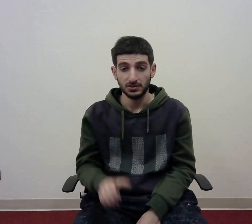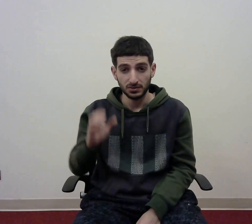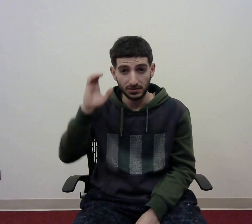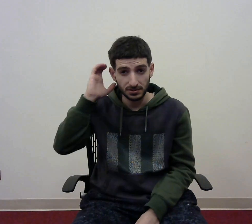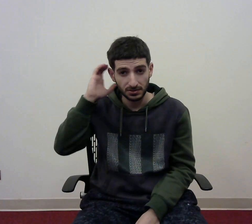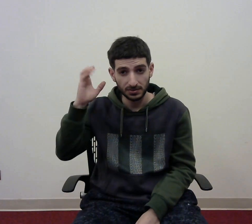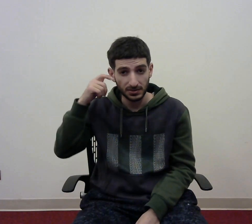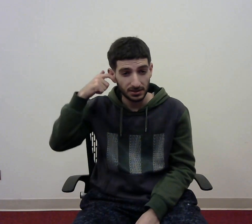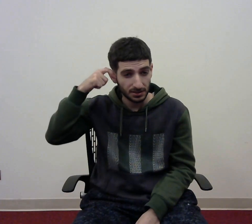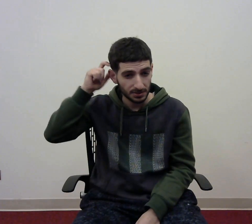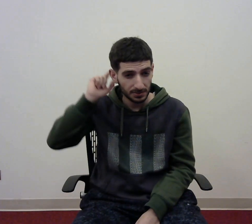eşitmə aparatı